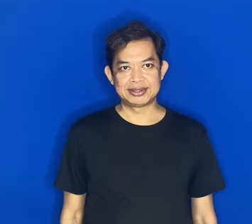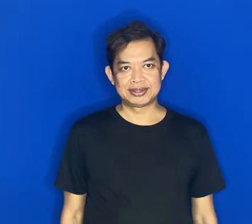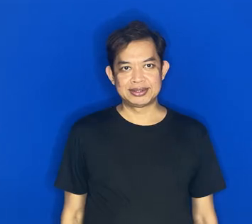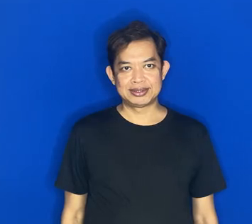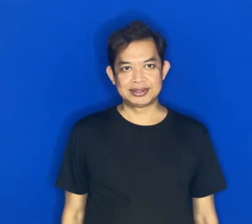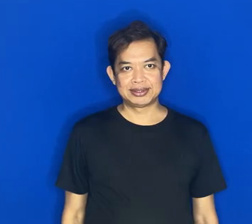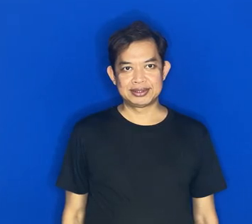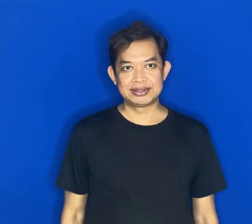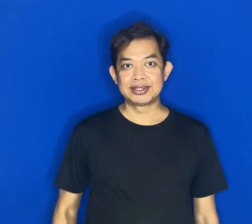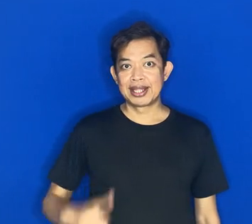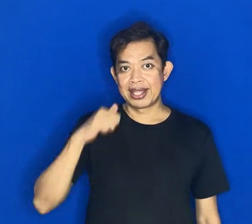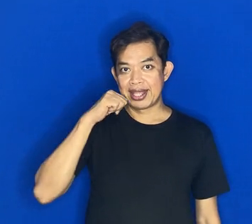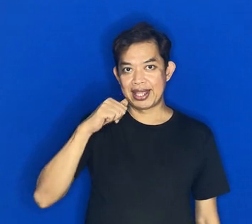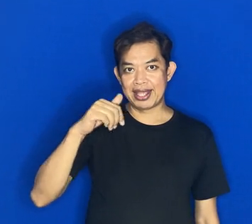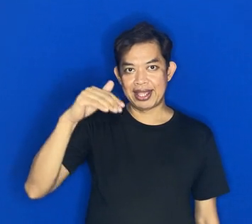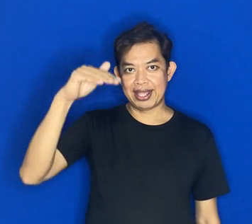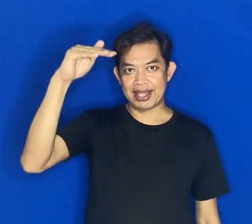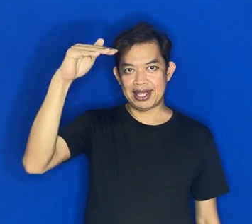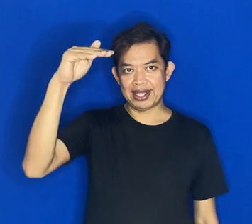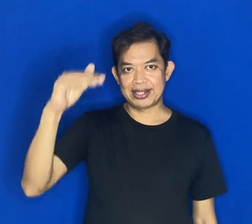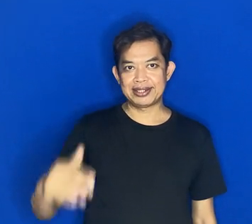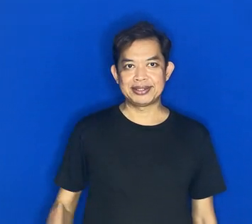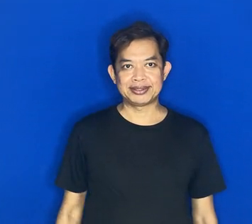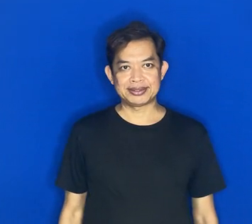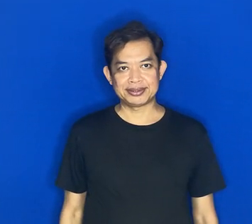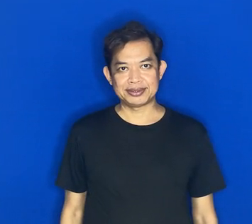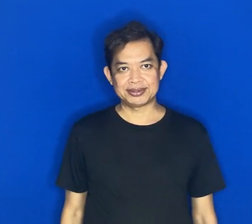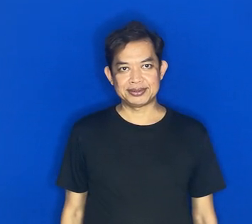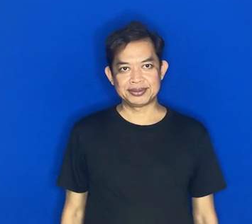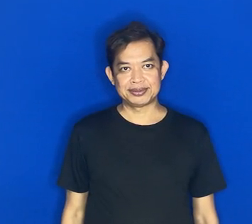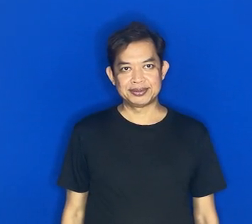woman